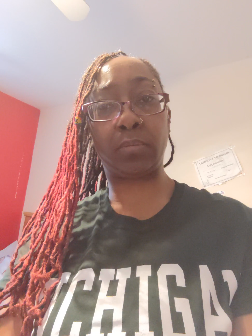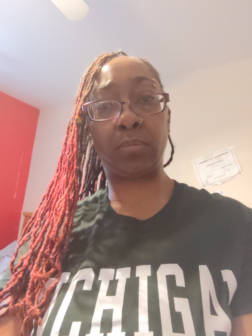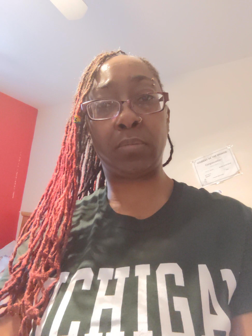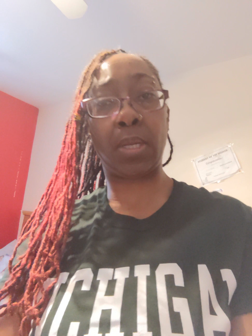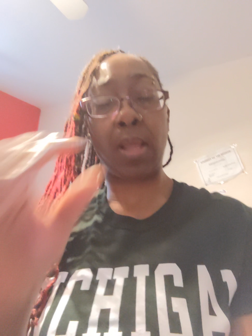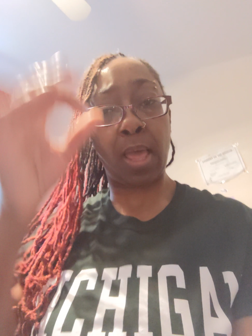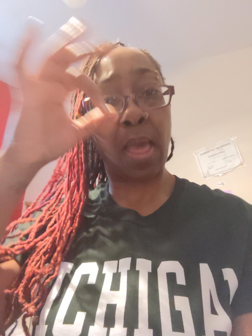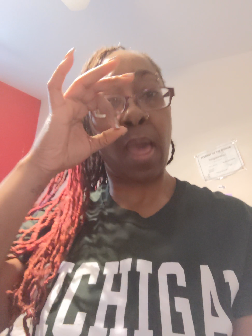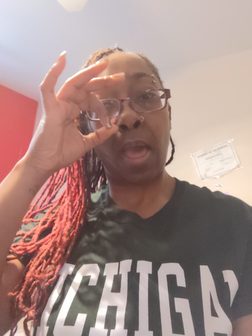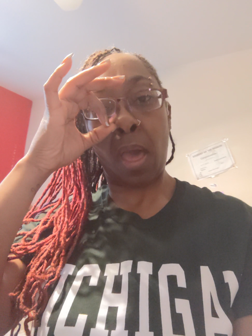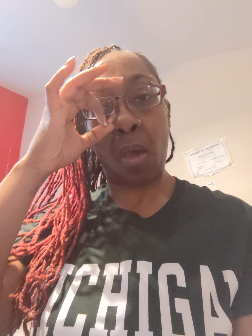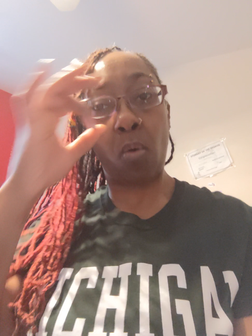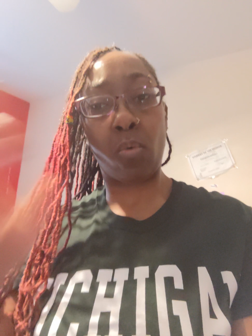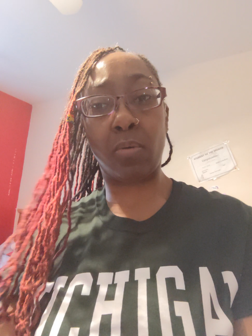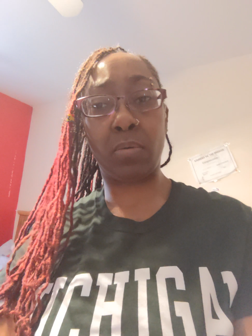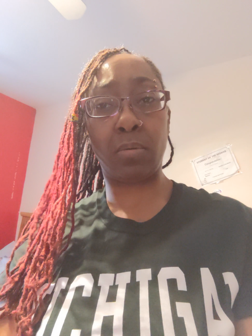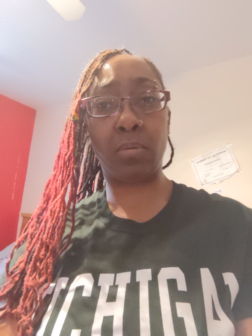owl